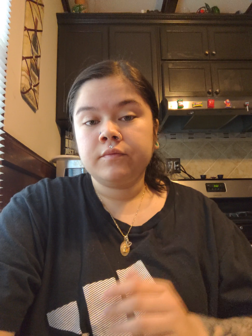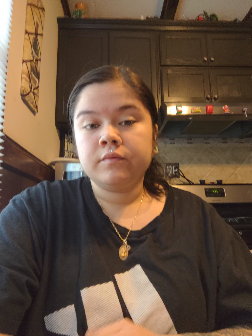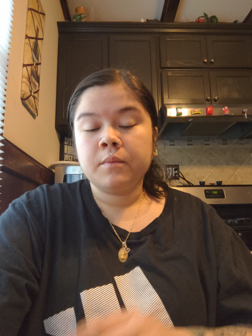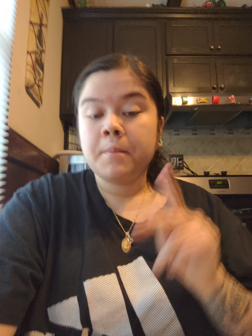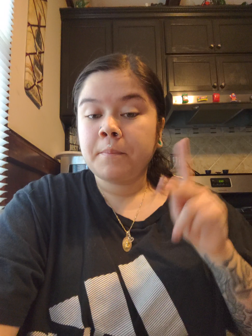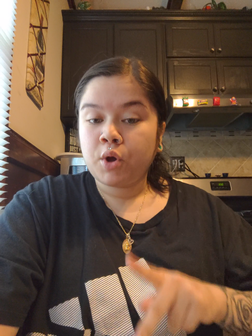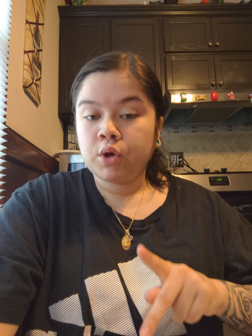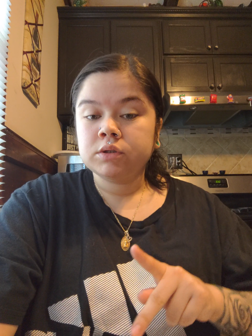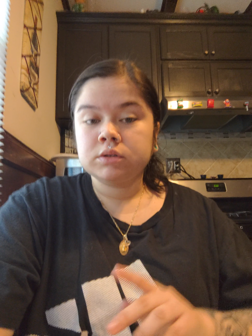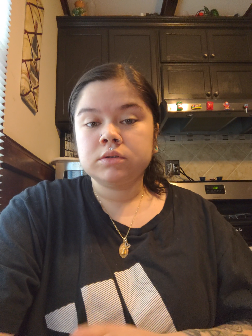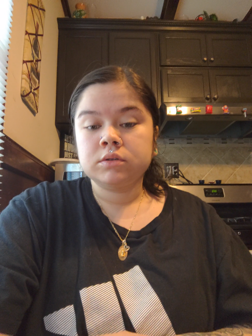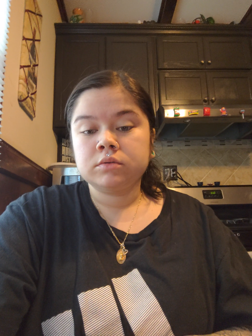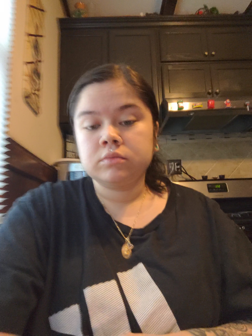person